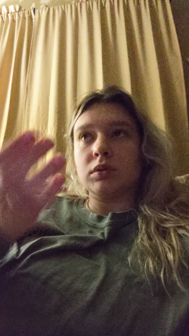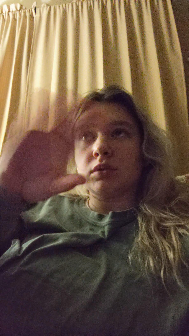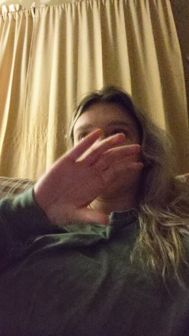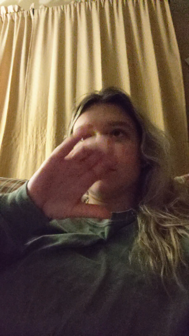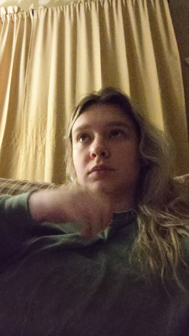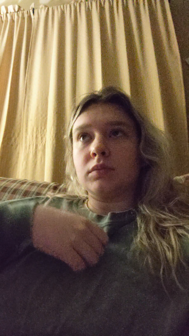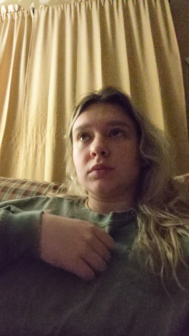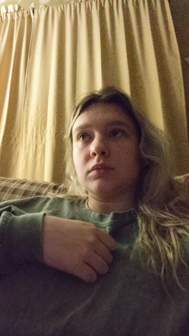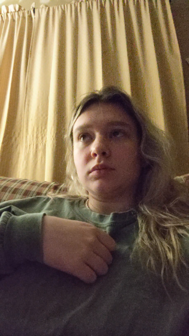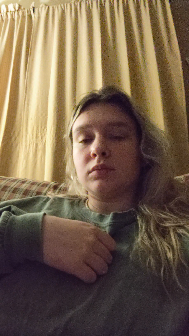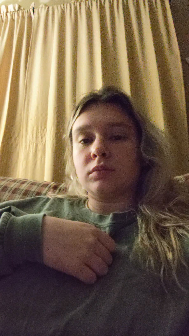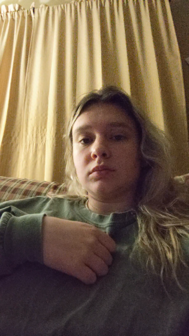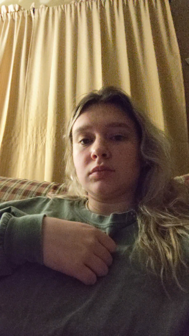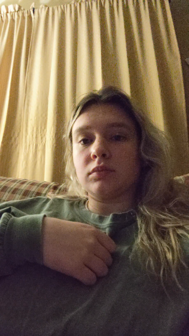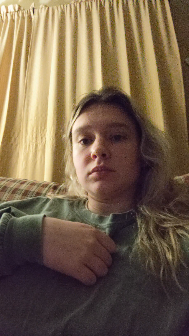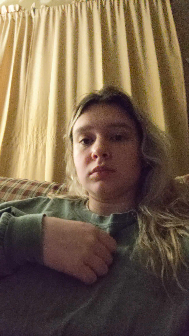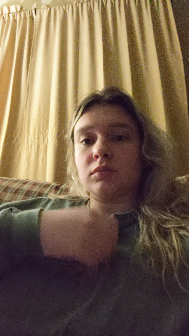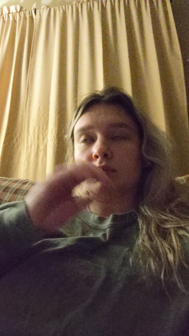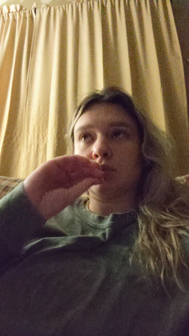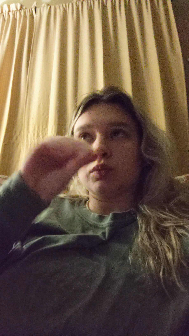put